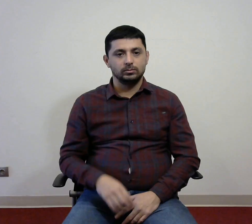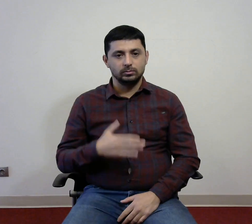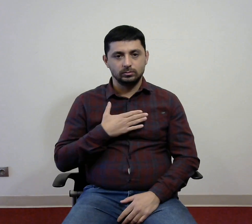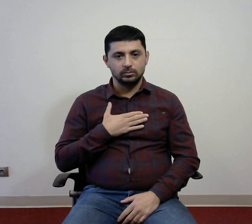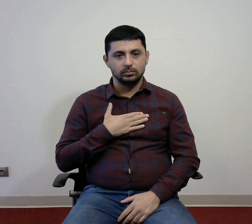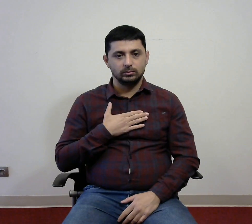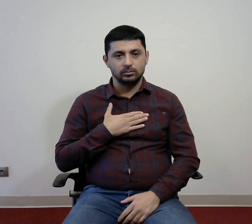mən